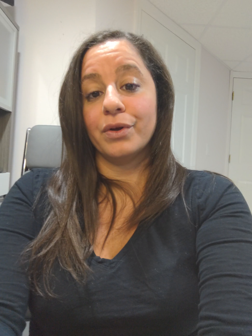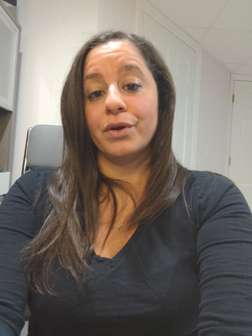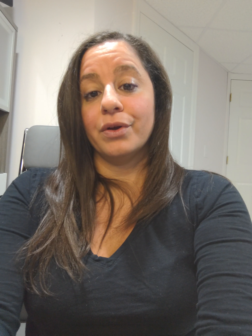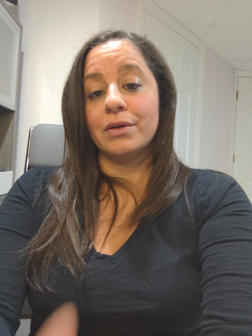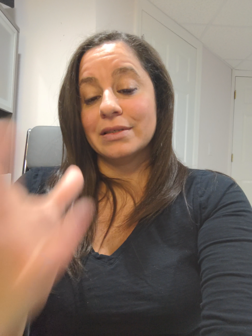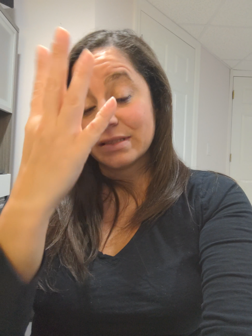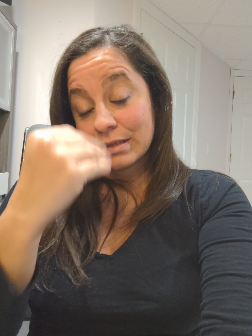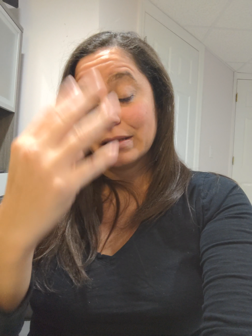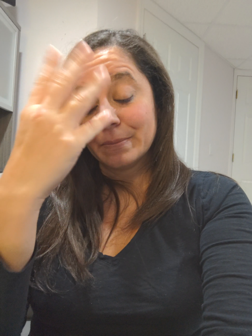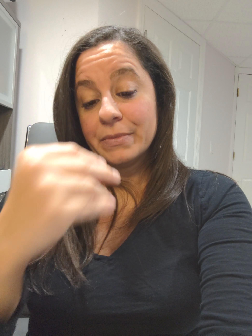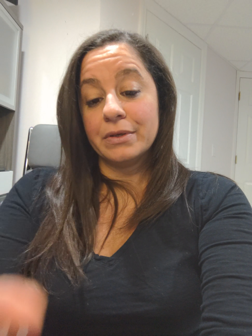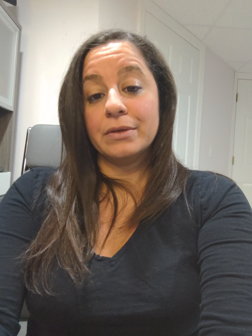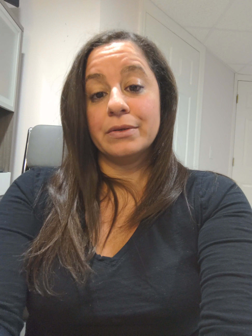sleepy